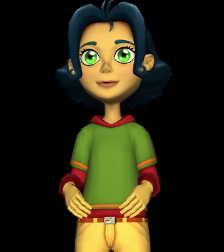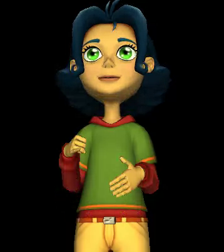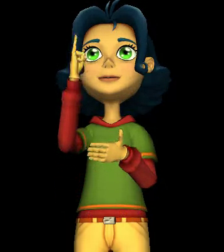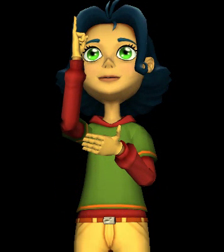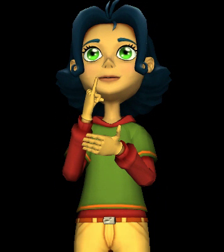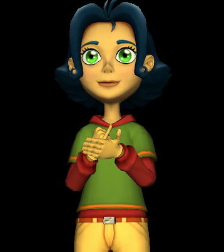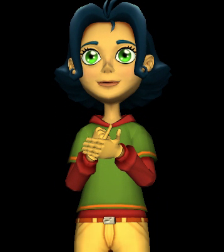حتى